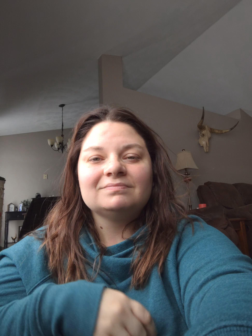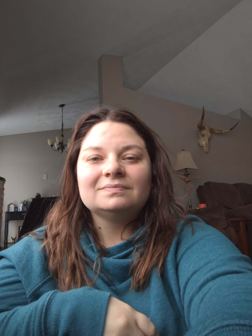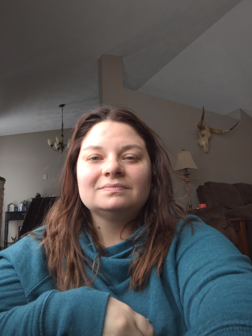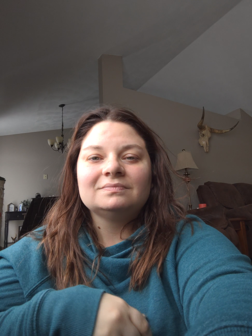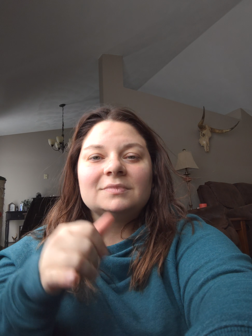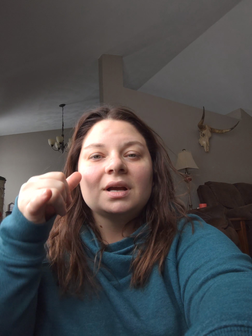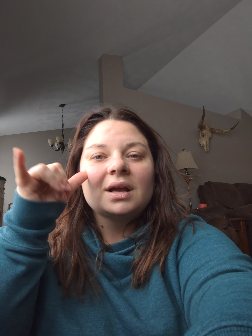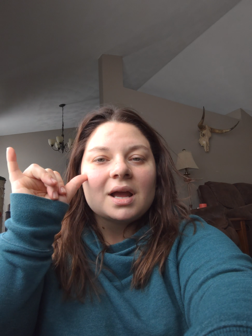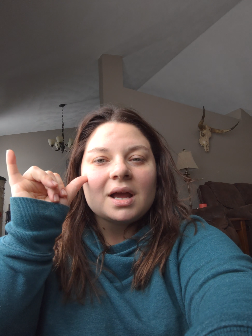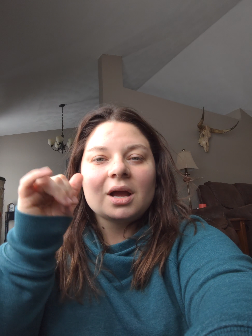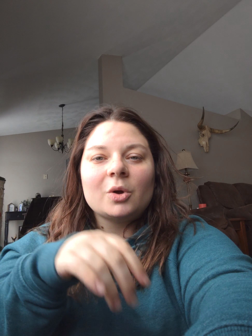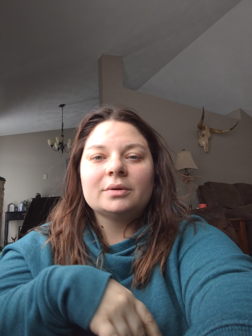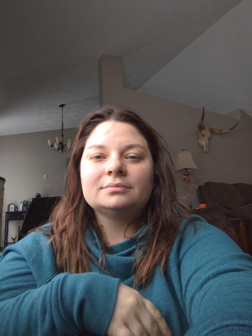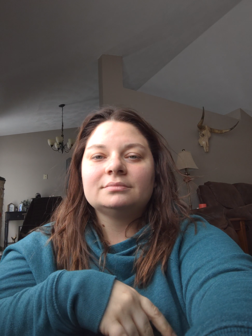cow